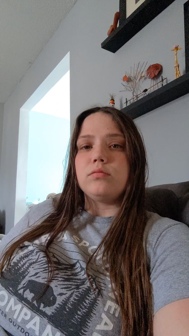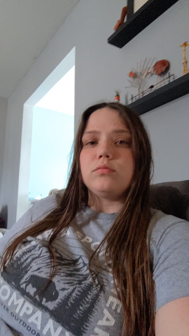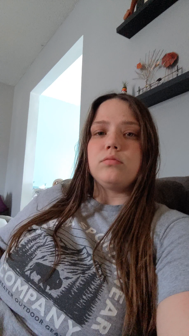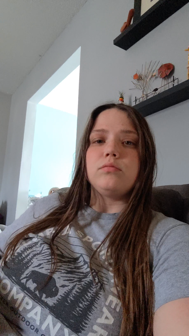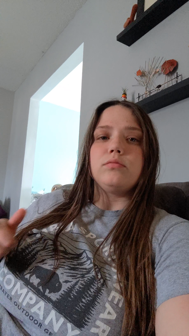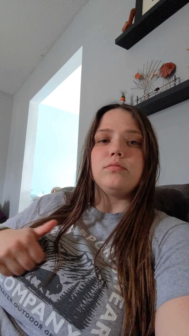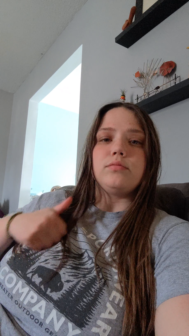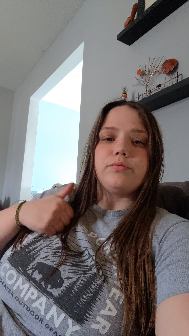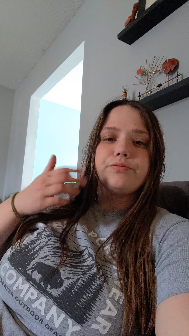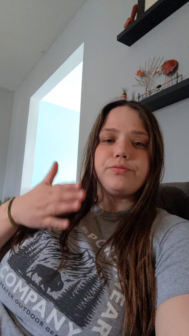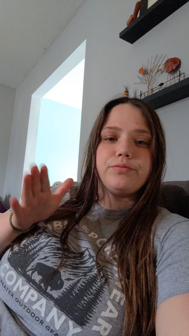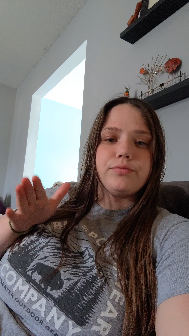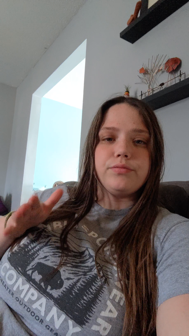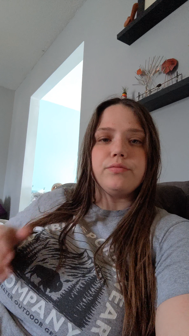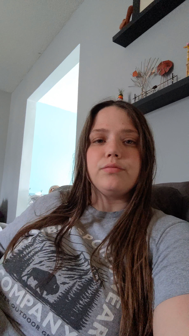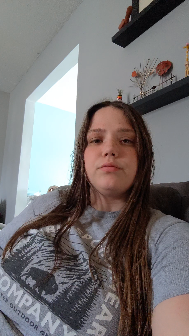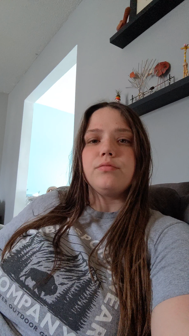living room